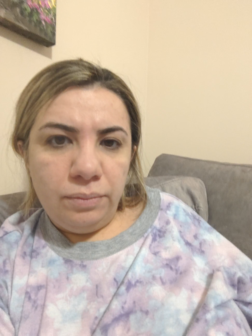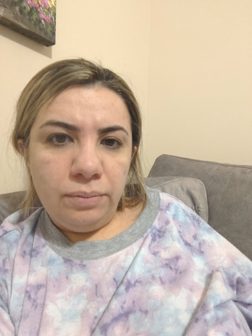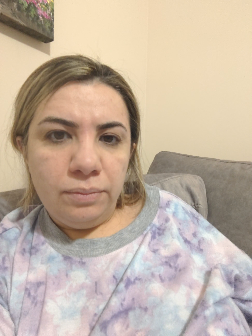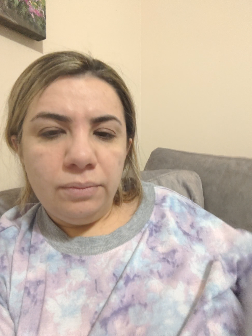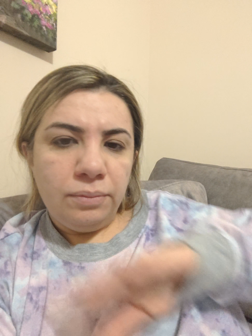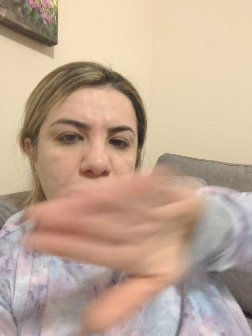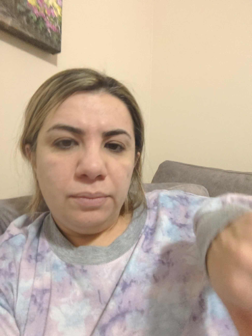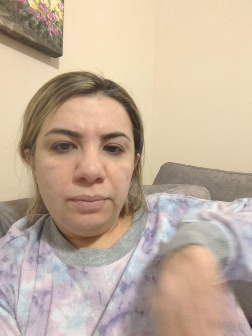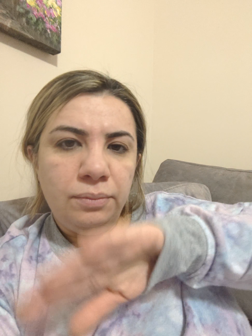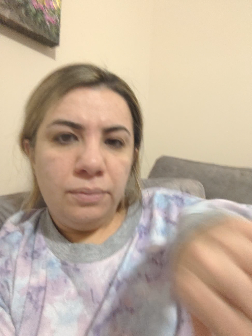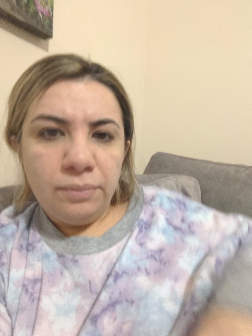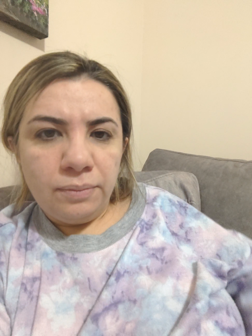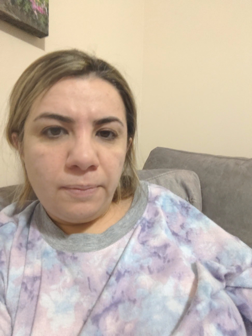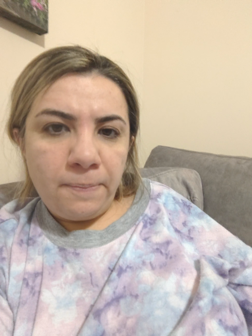pool